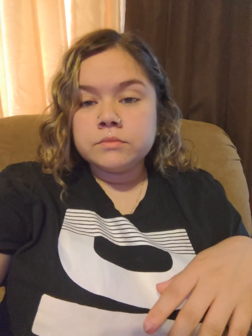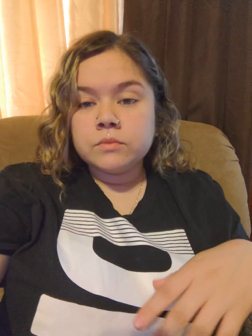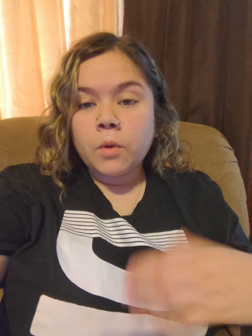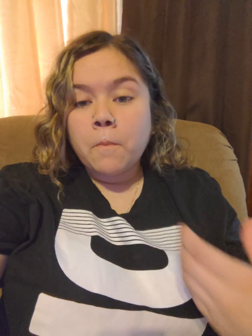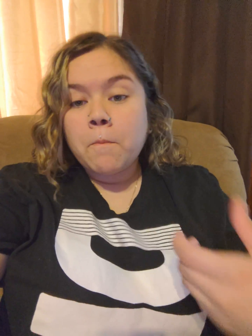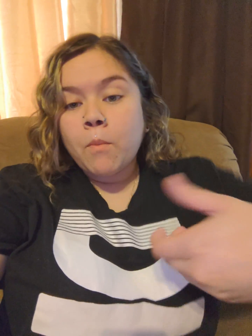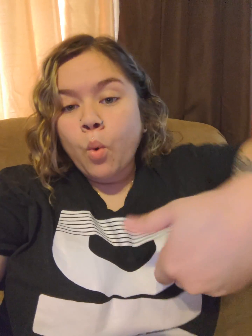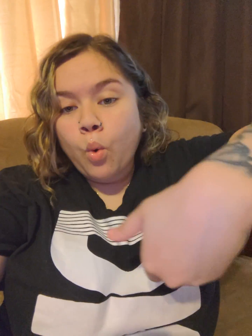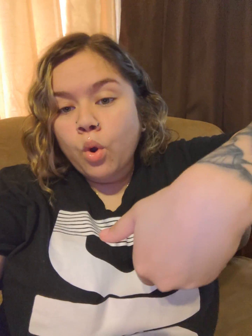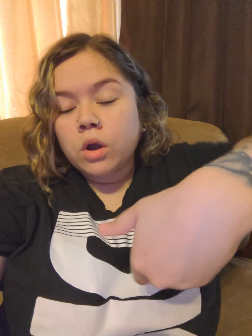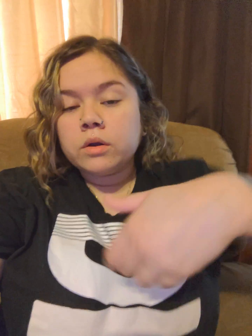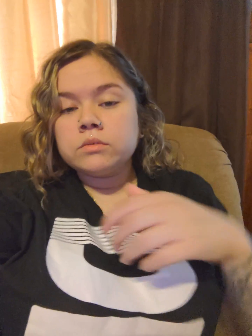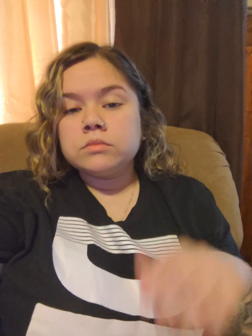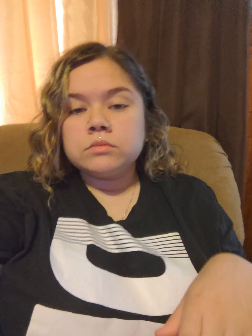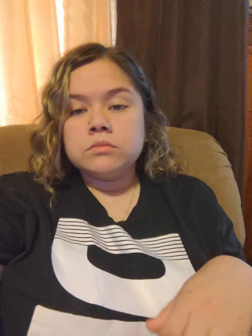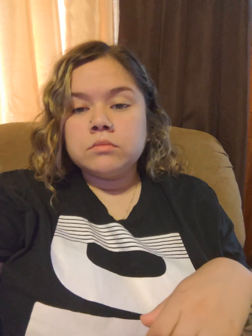pour